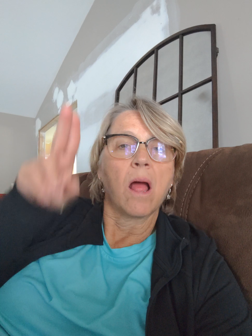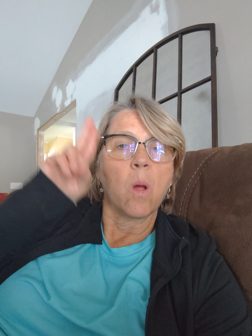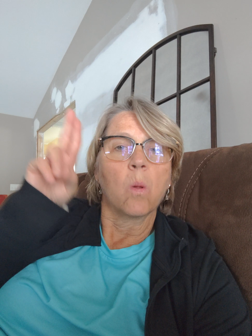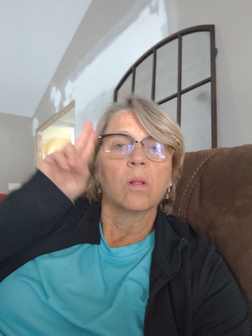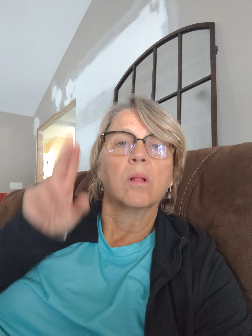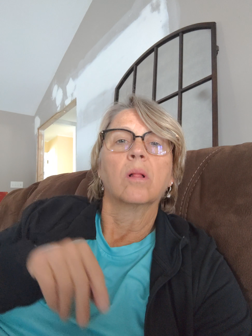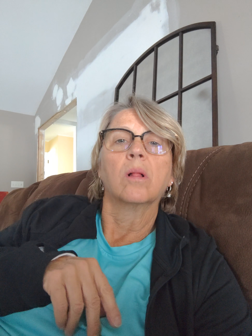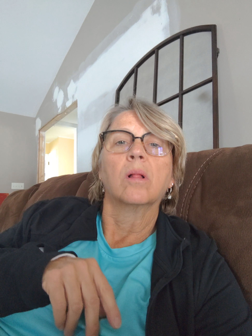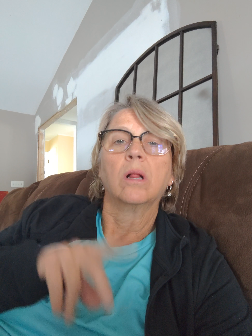uncle